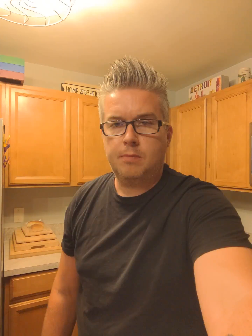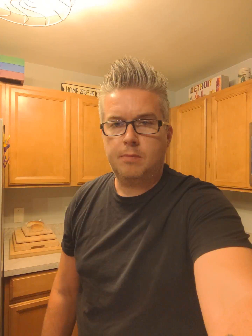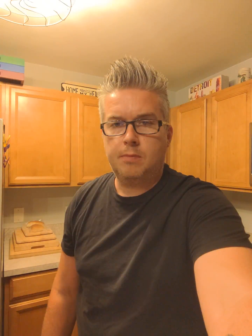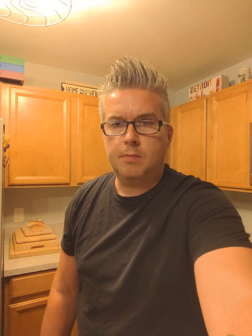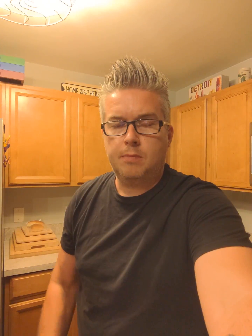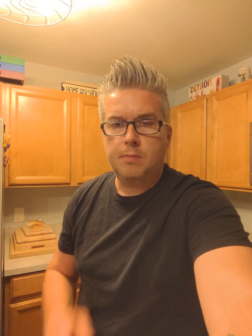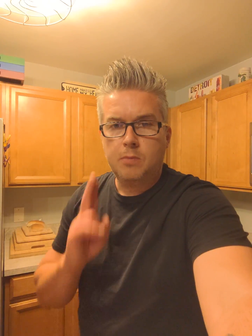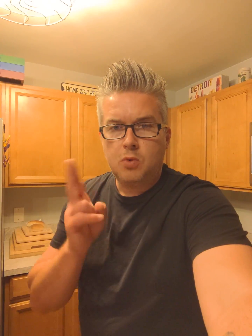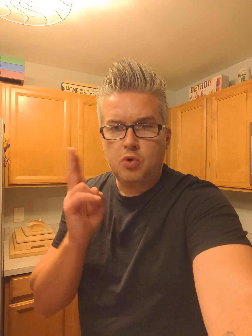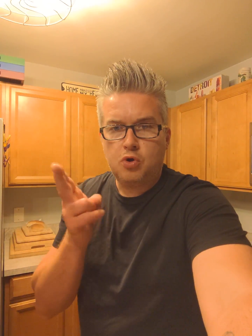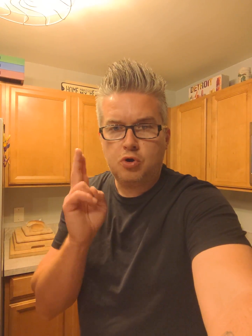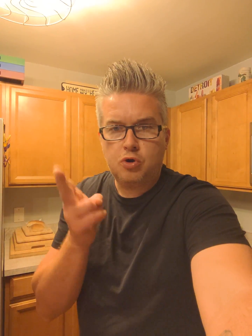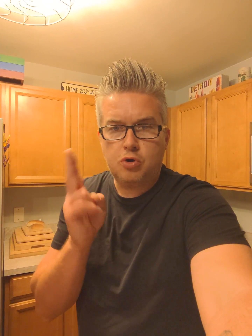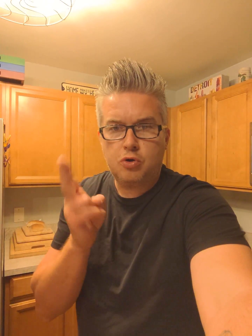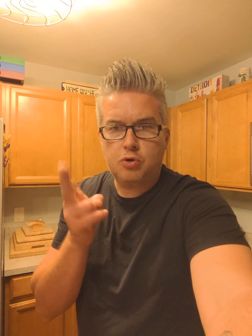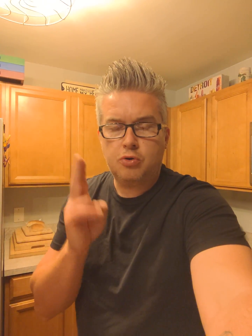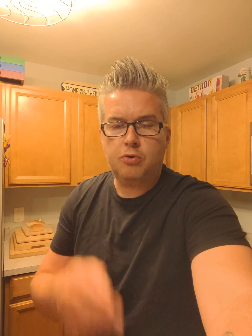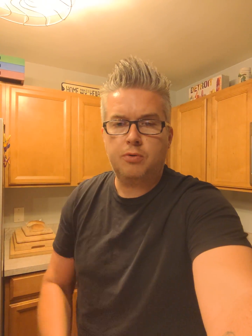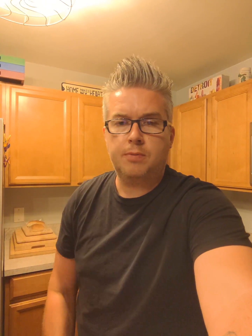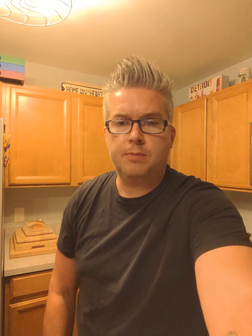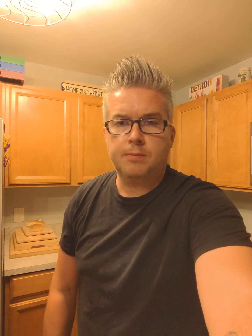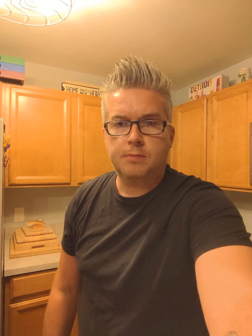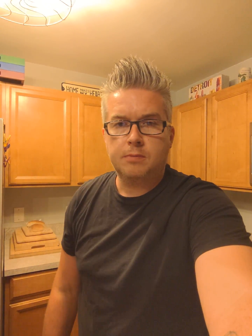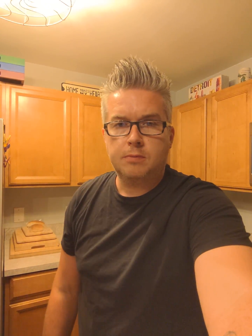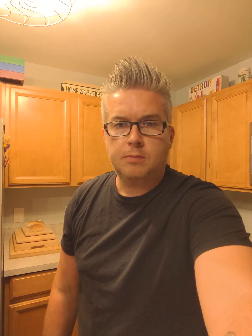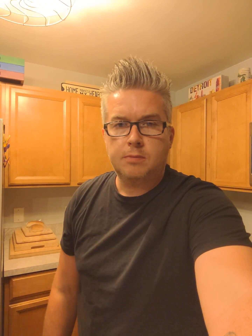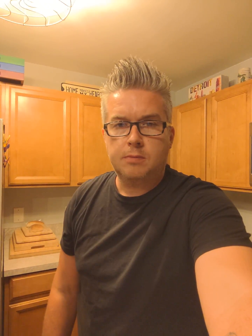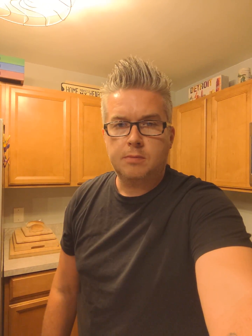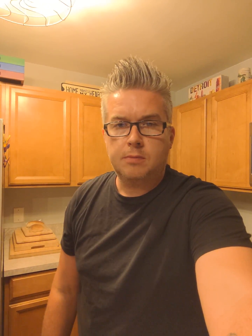hurry